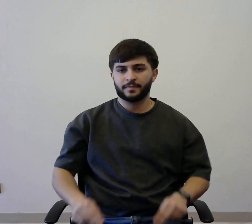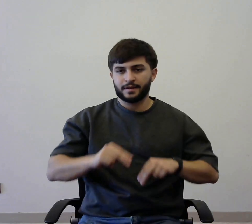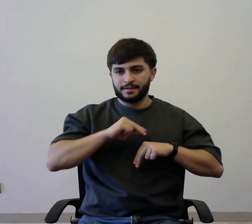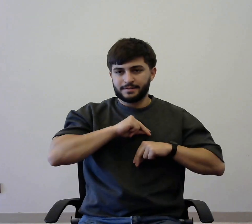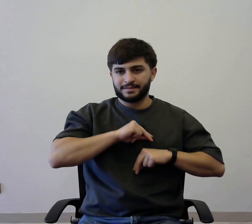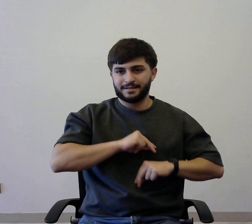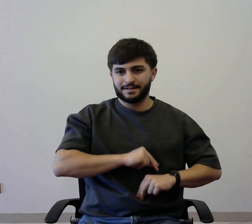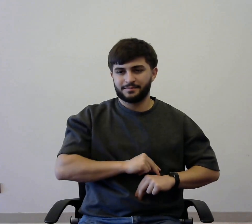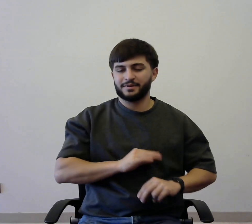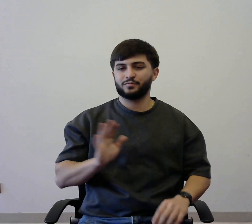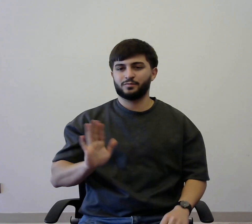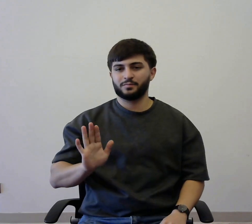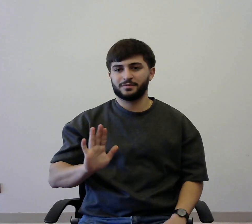zəhmət olmasa